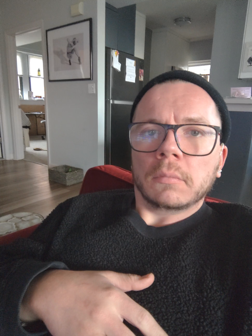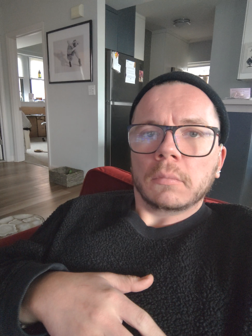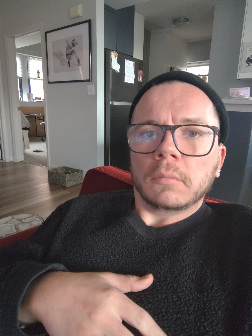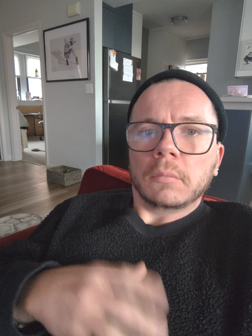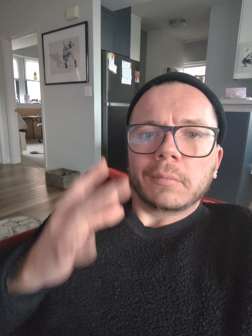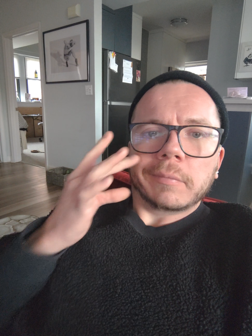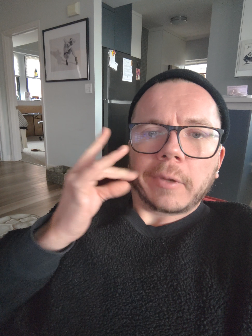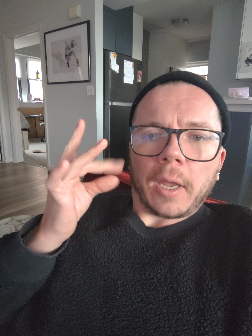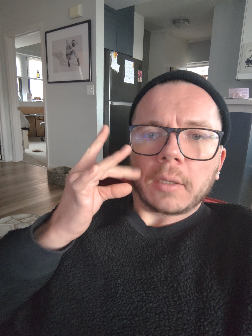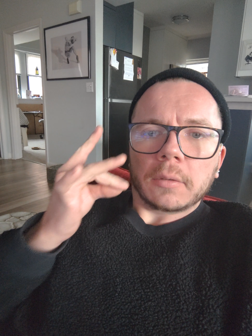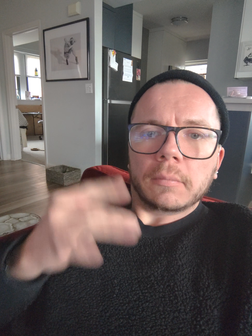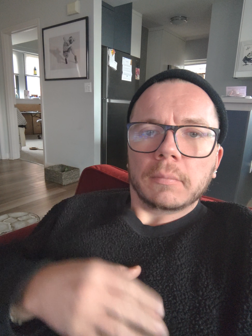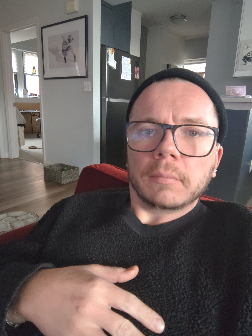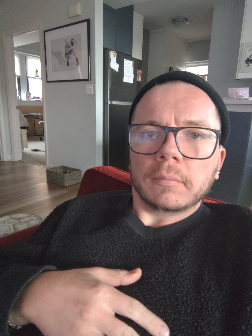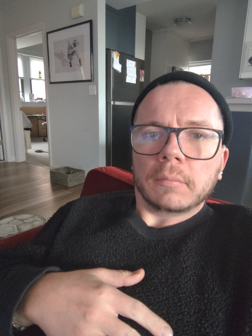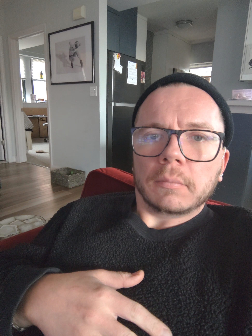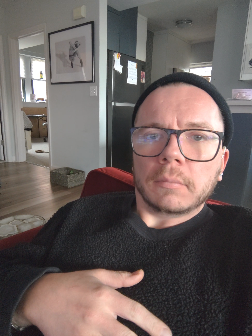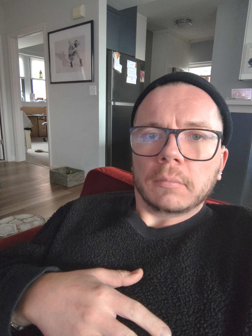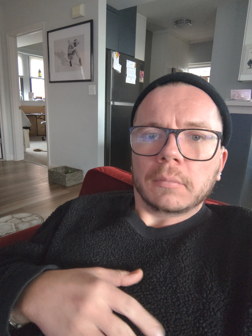cat